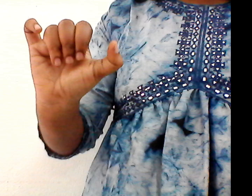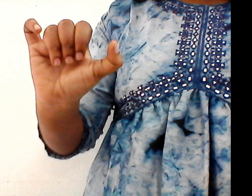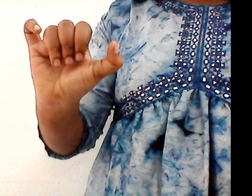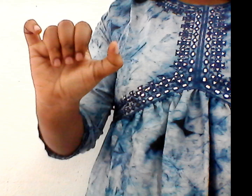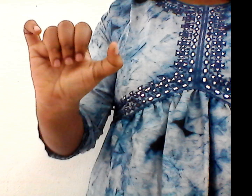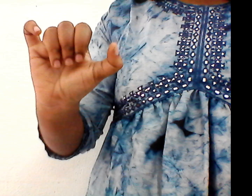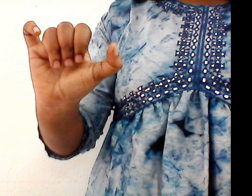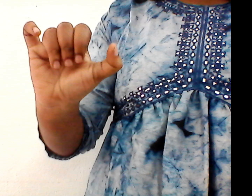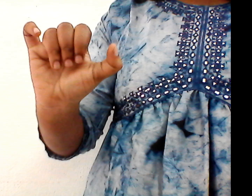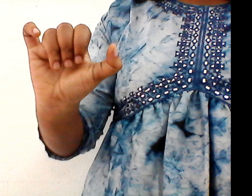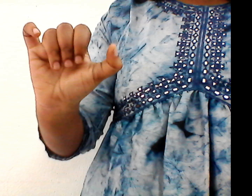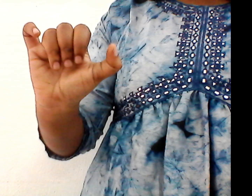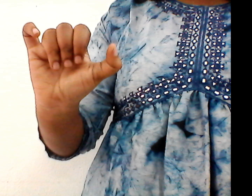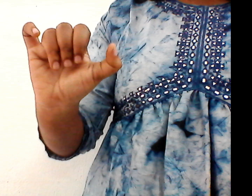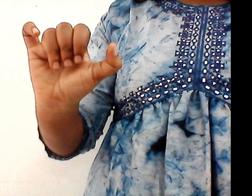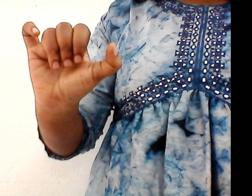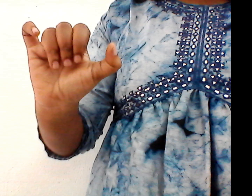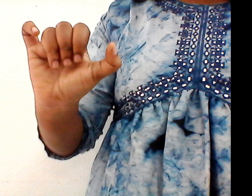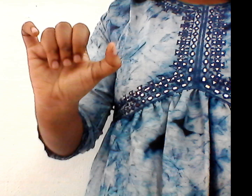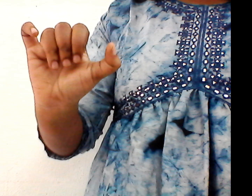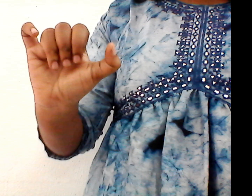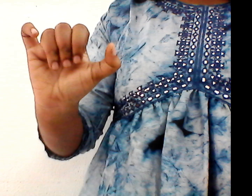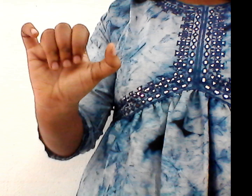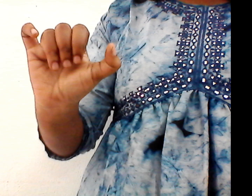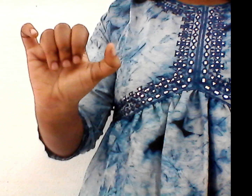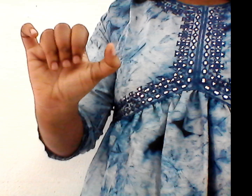ഋ